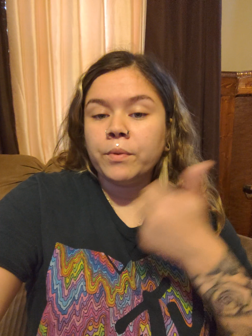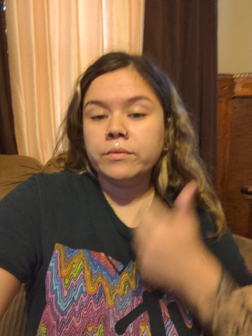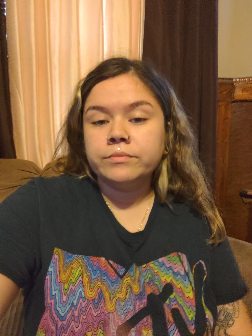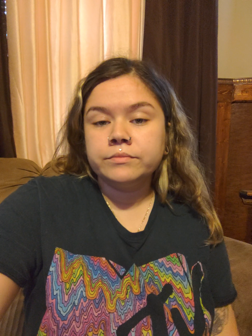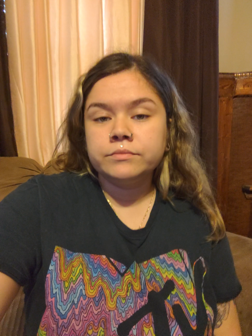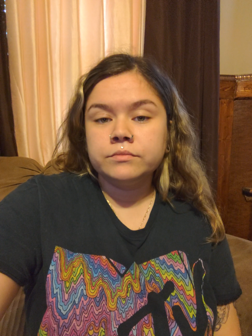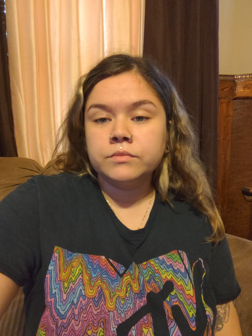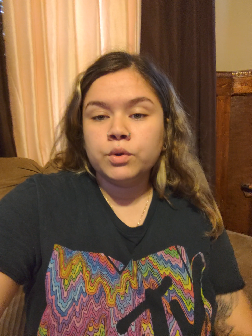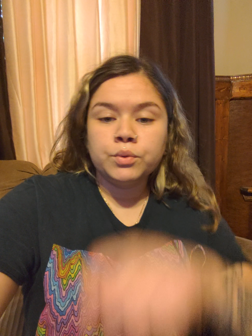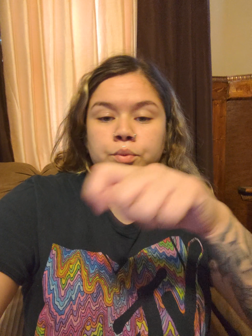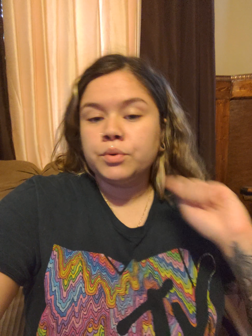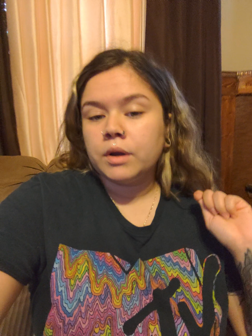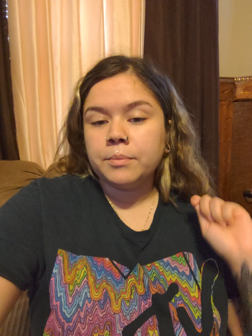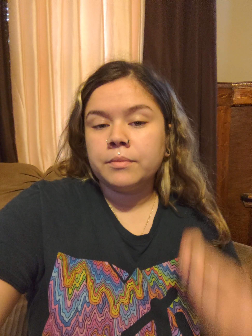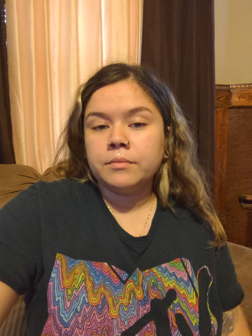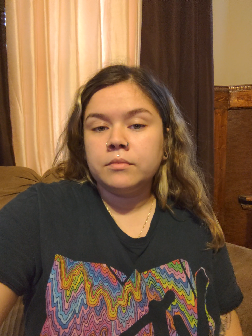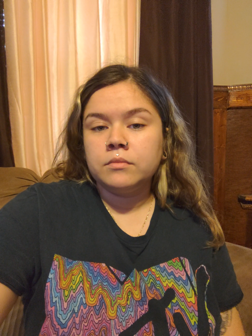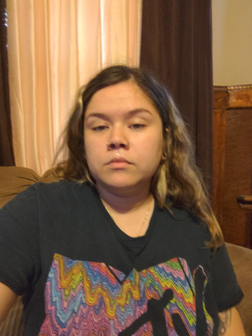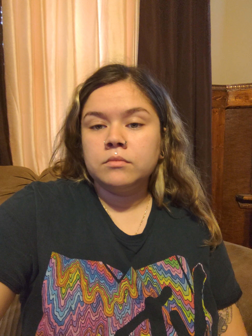rip